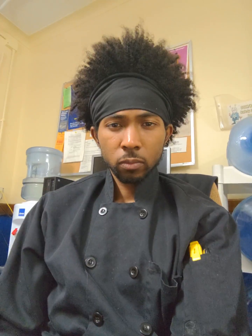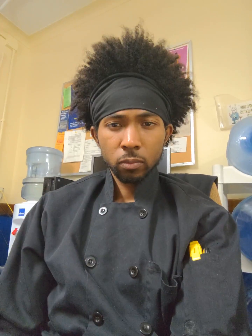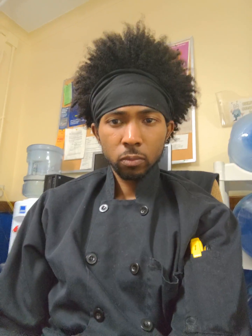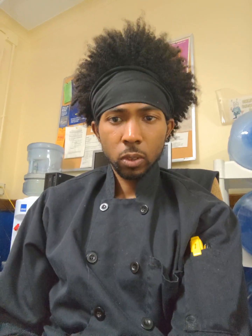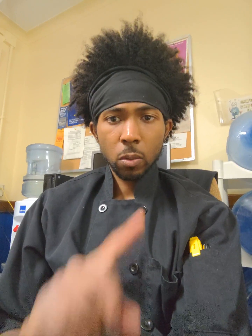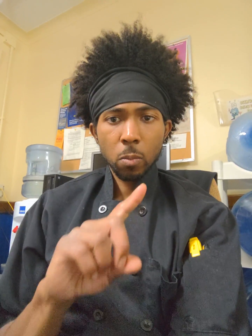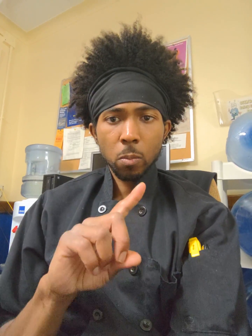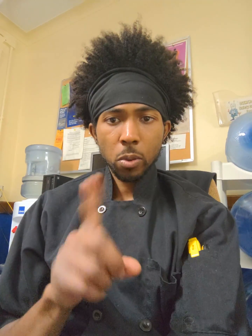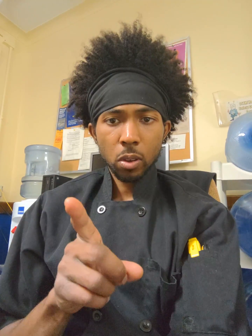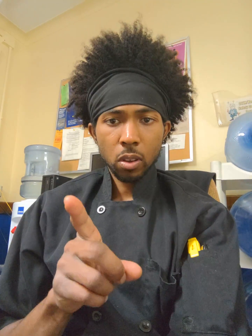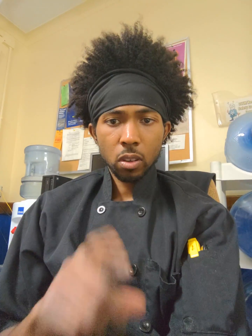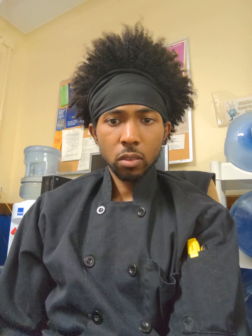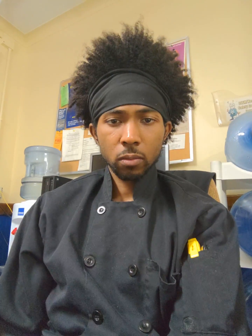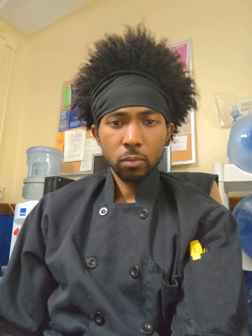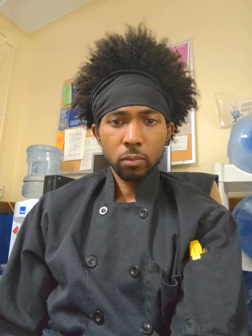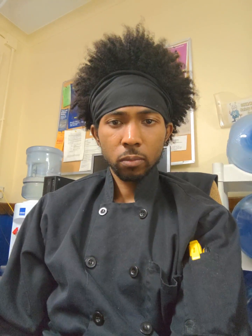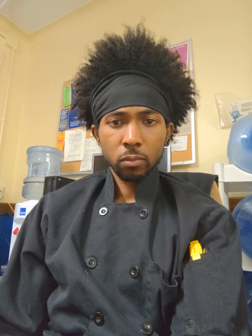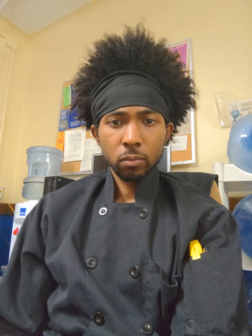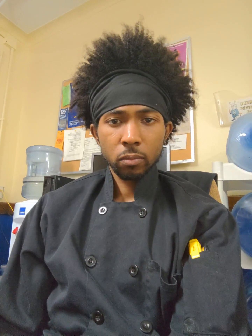but